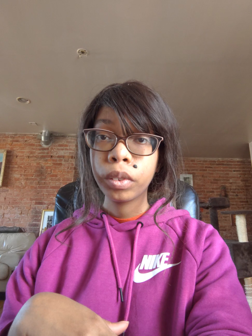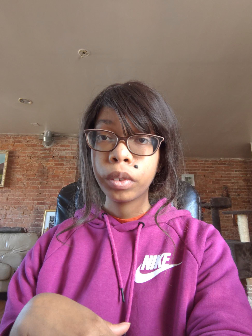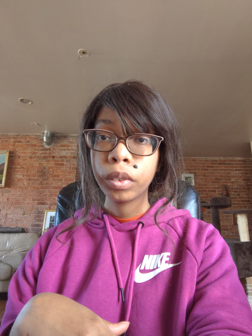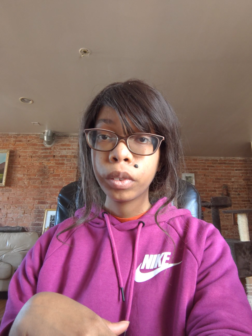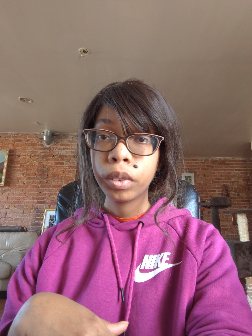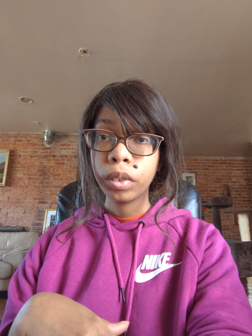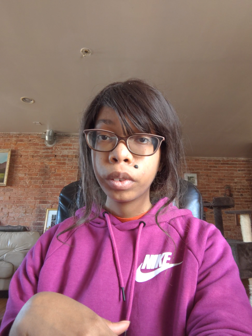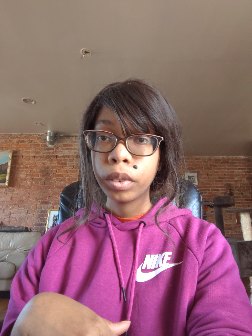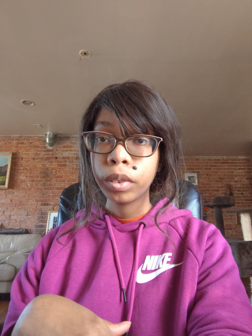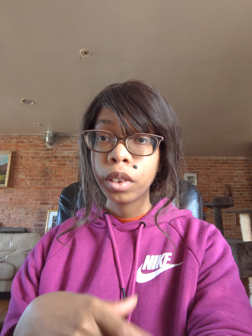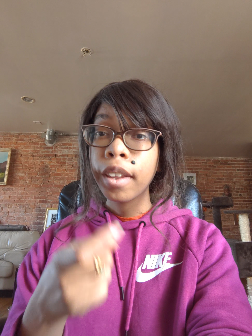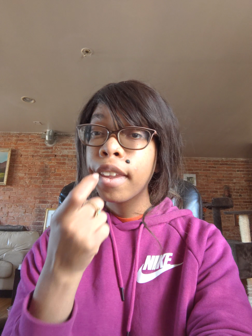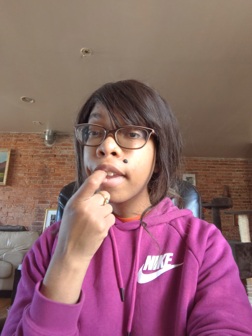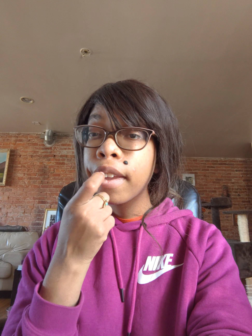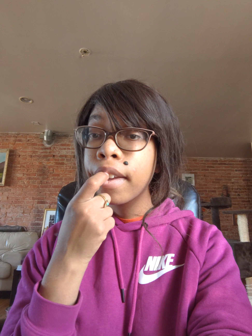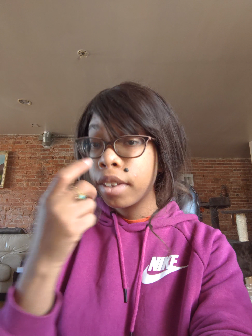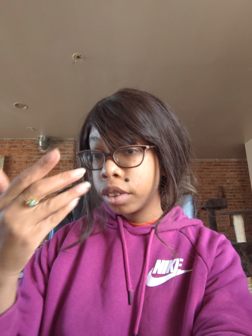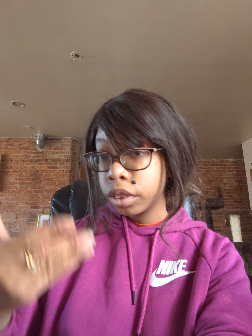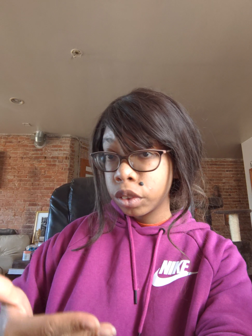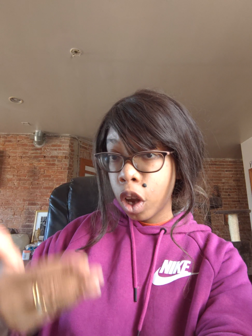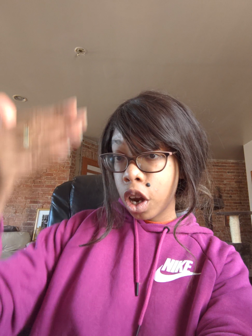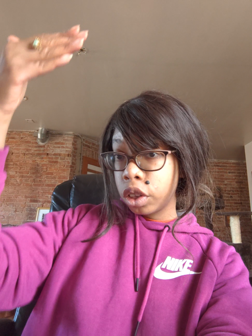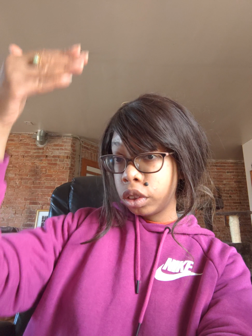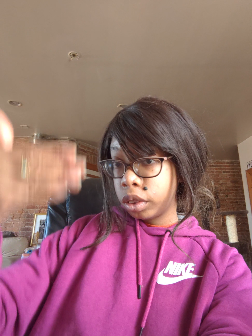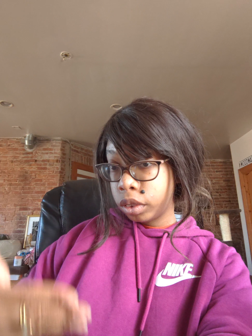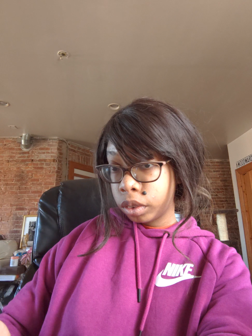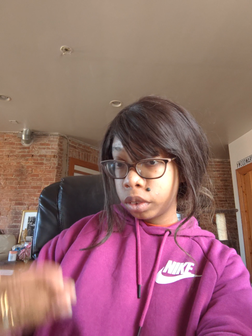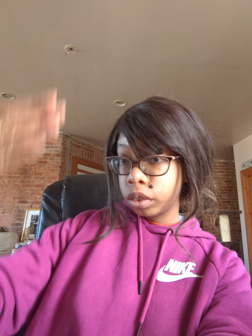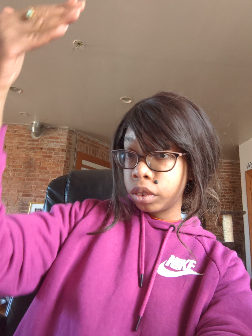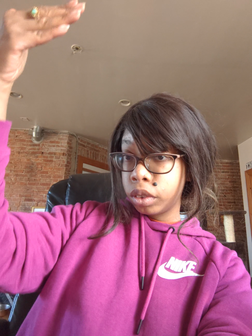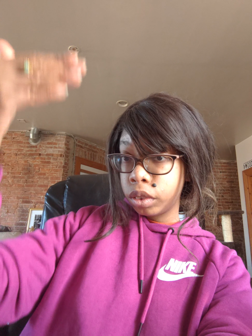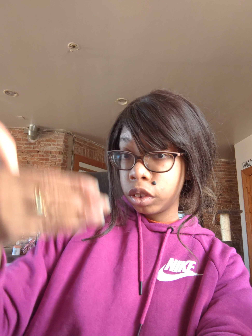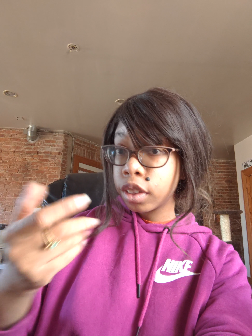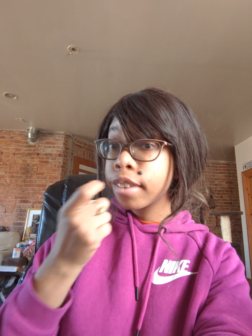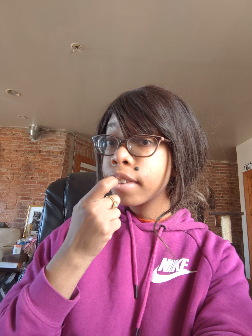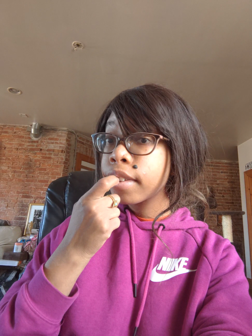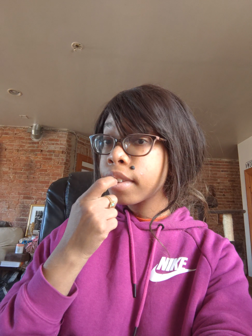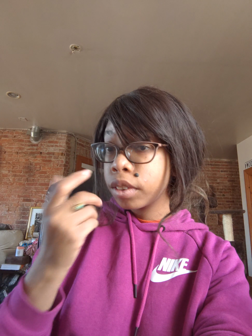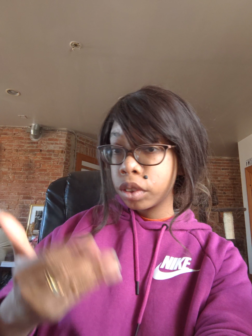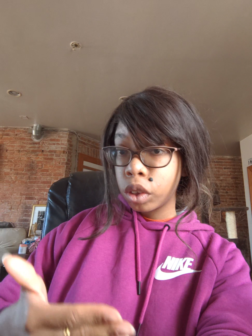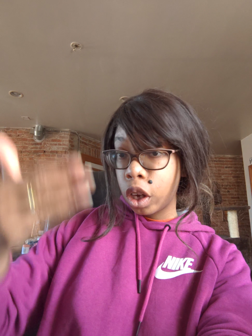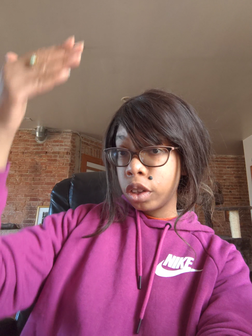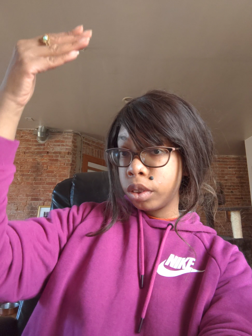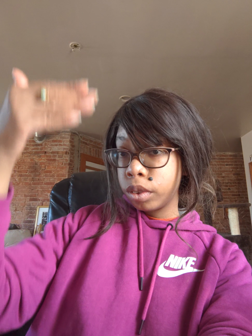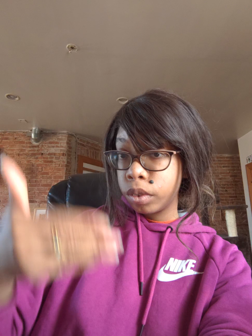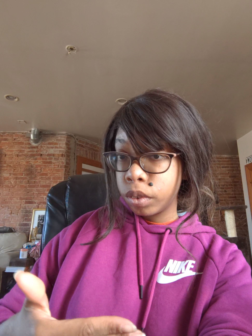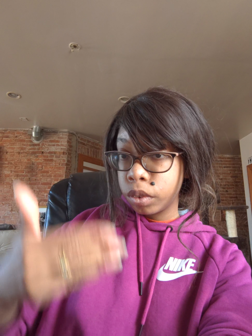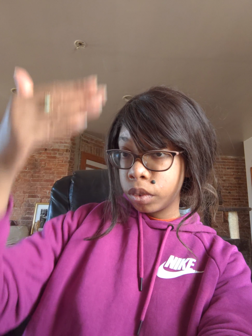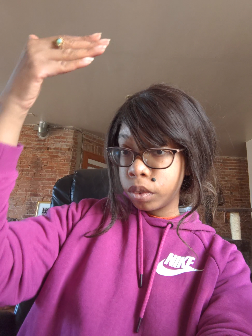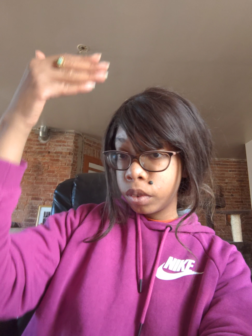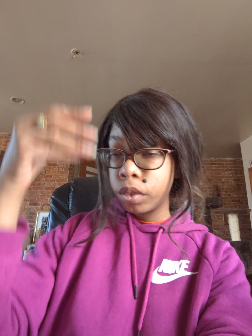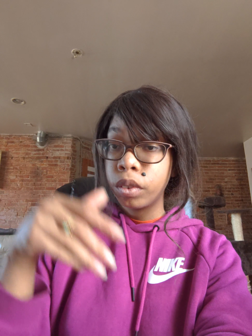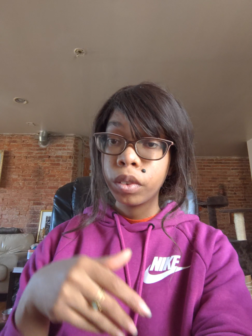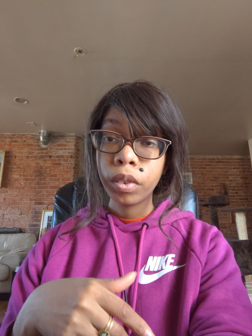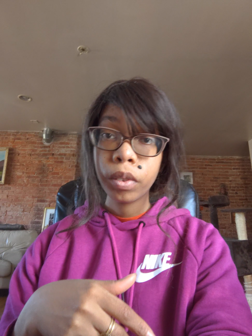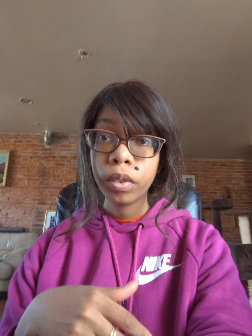window